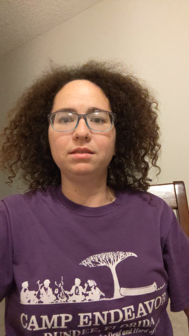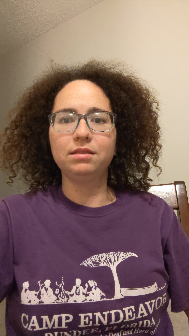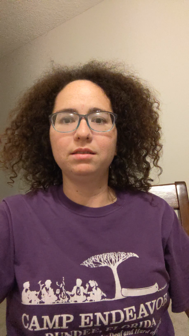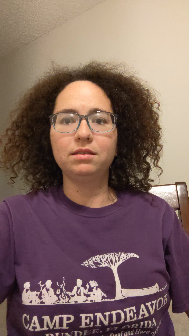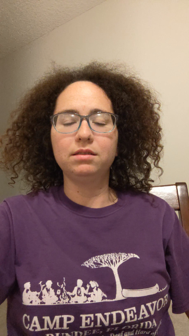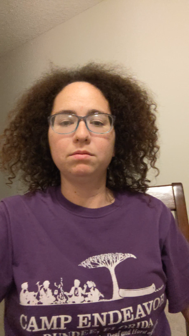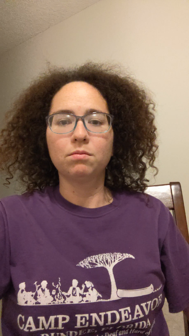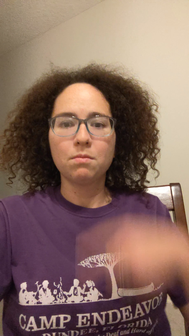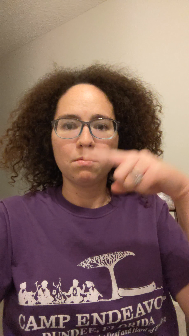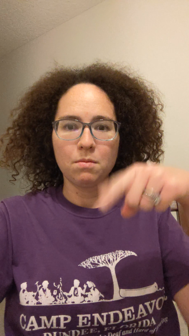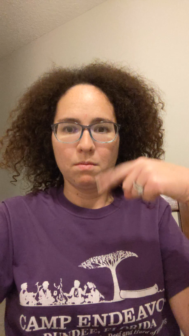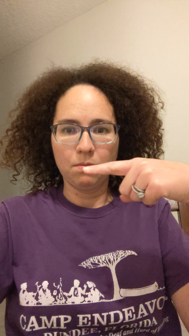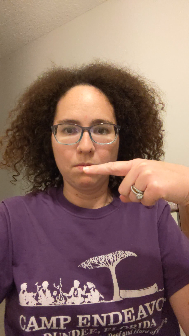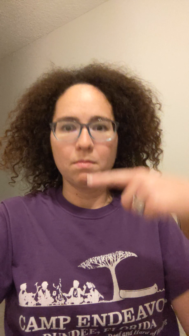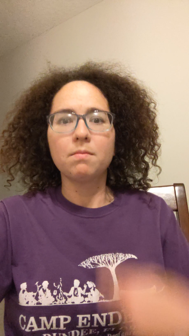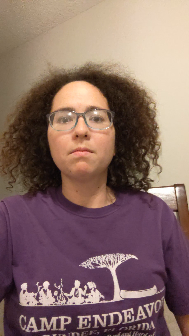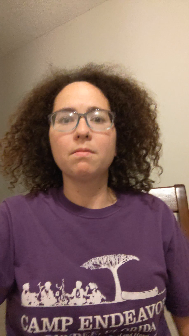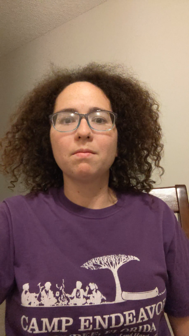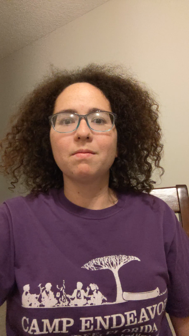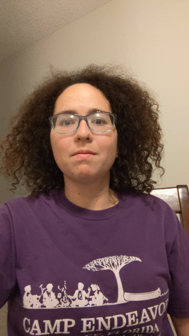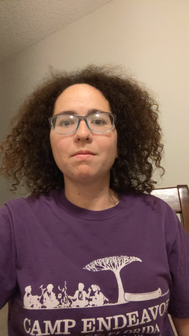about